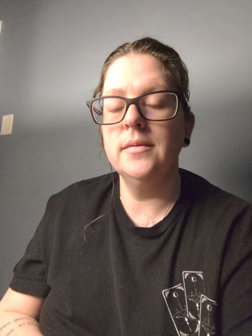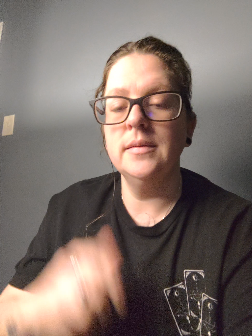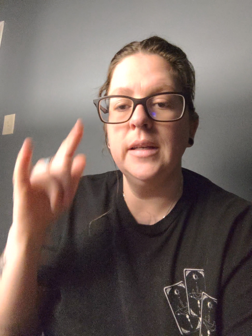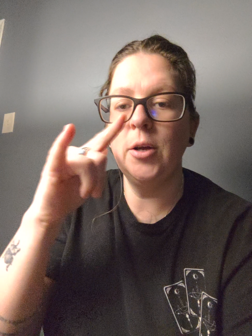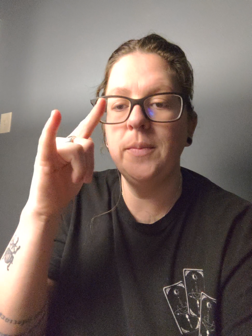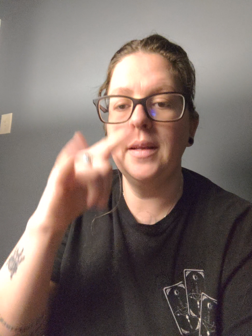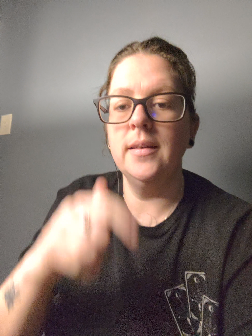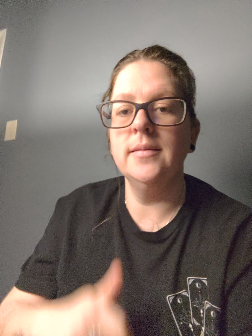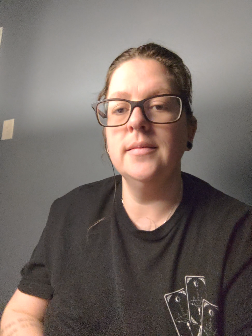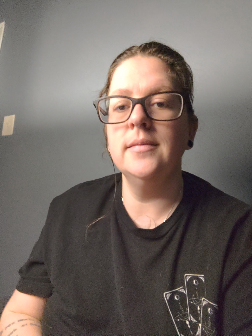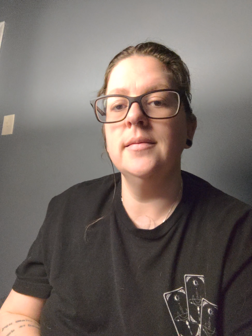airplane